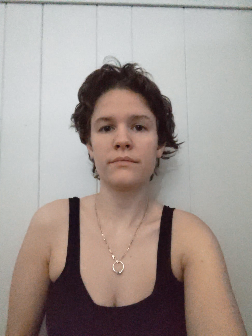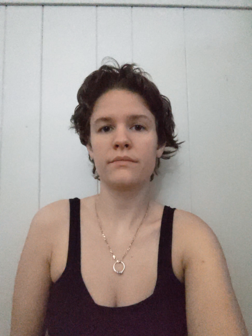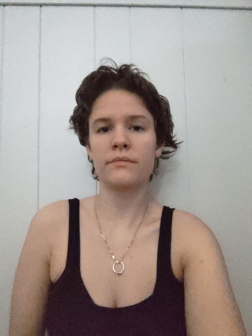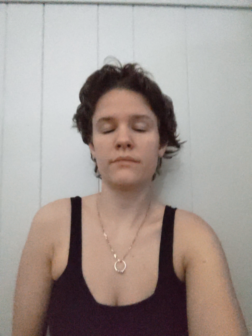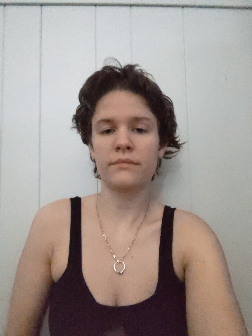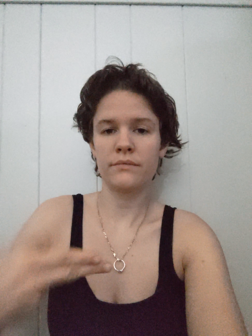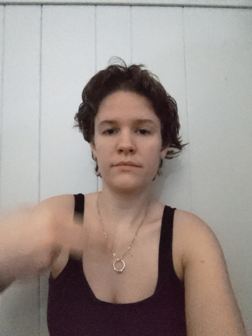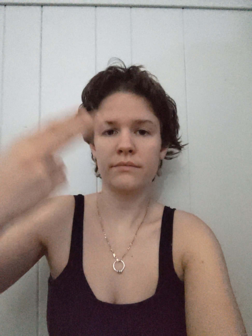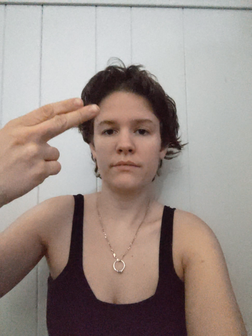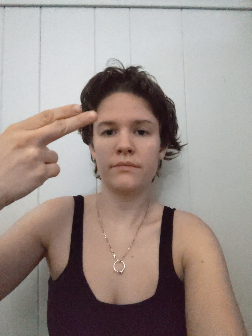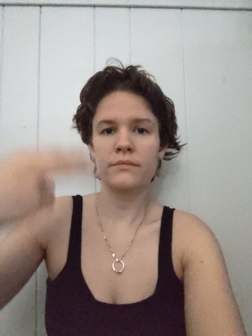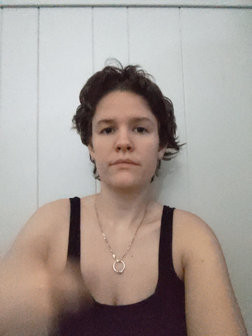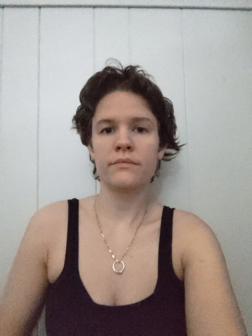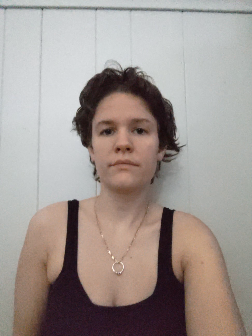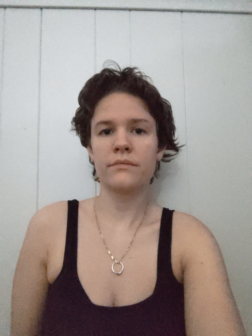high